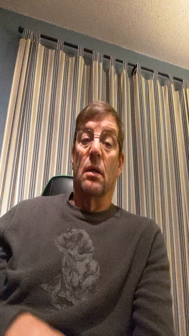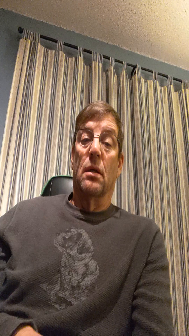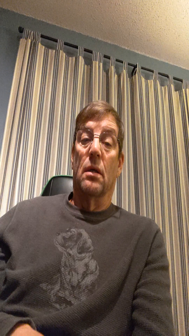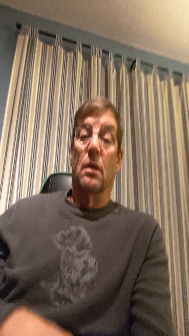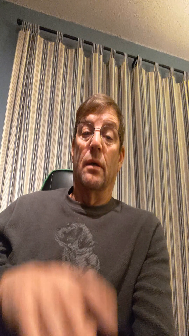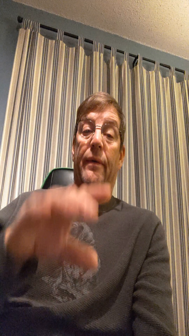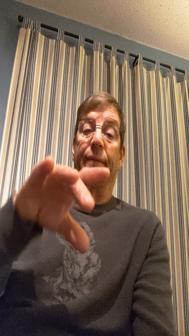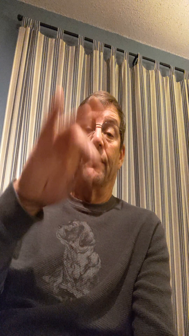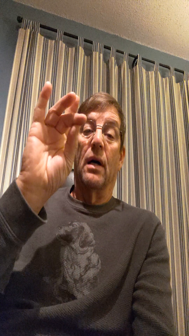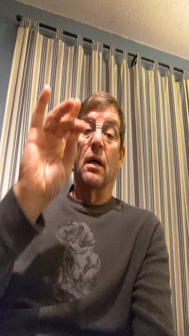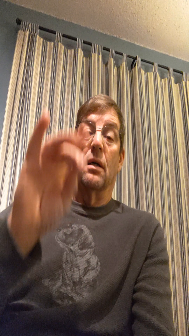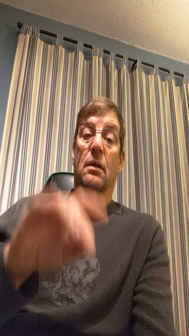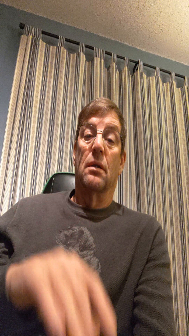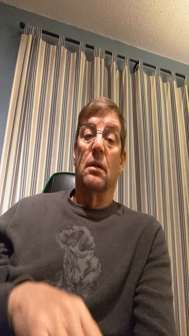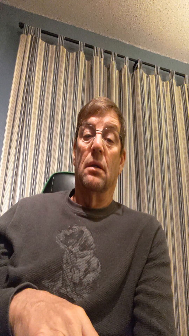find